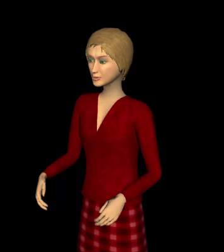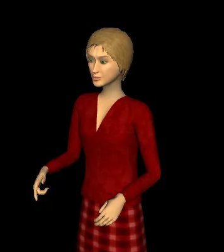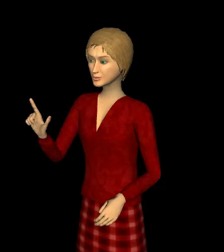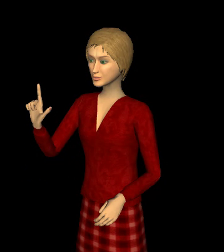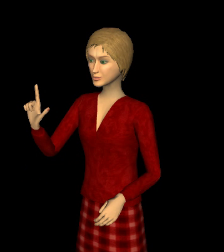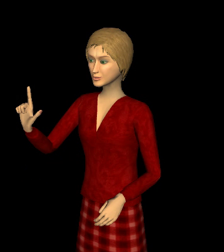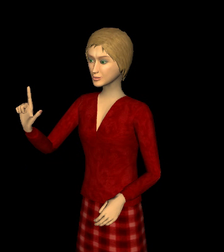2